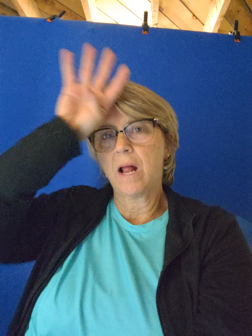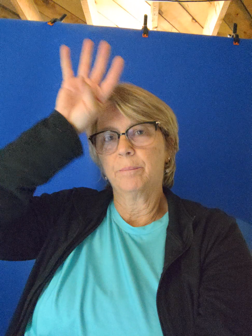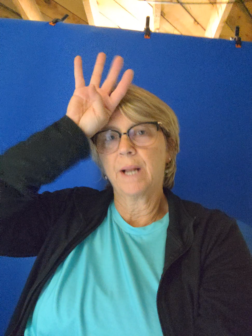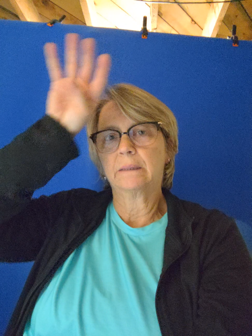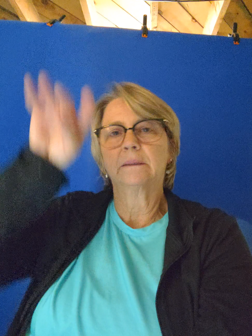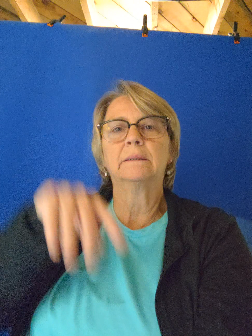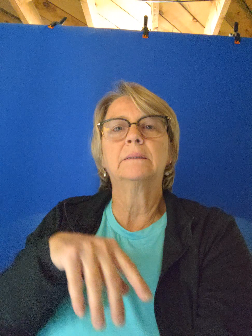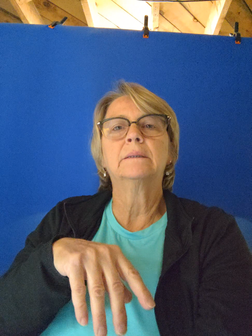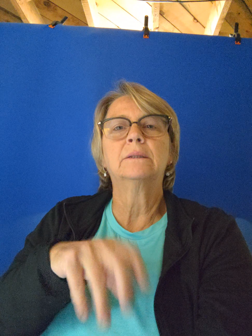fireman